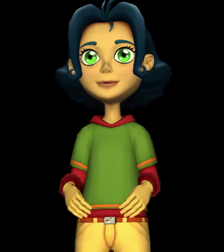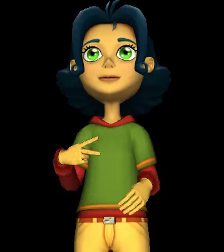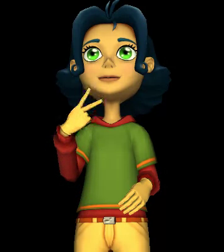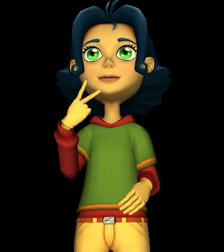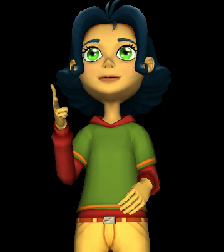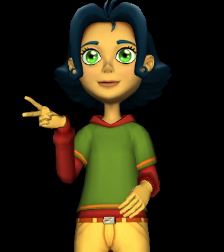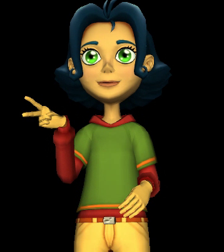ينتمي إلى